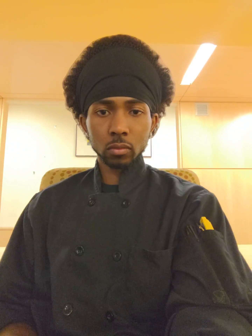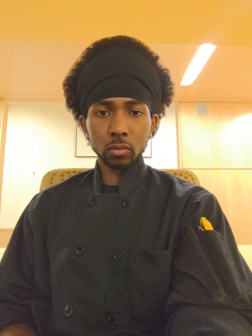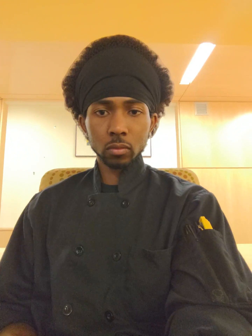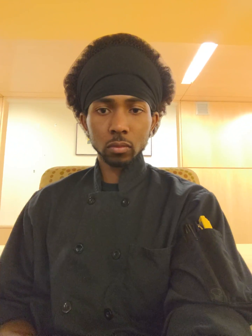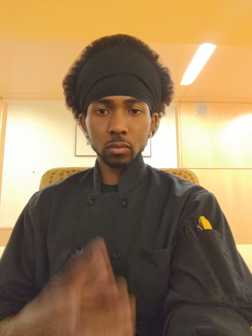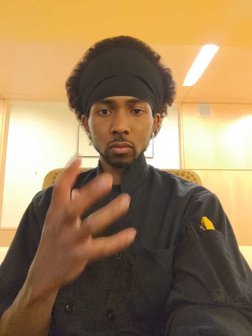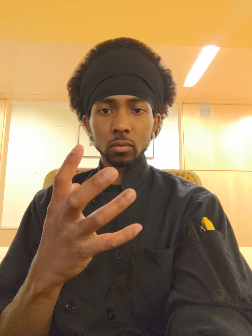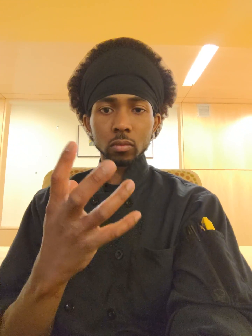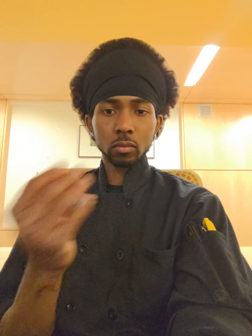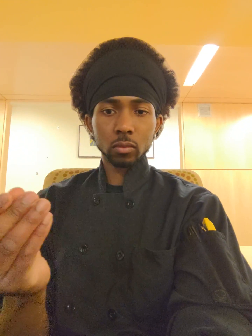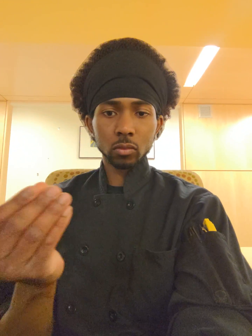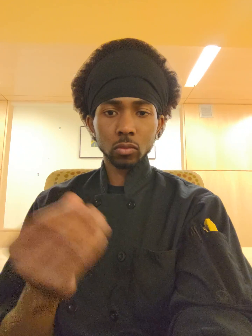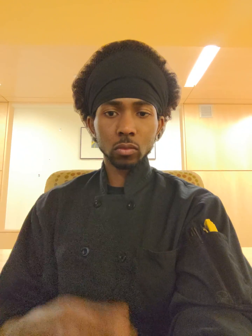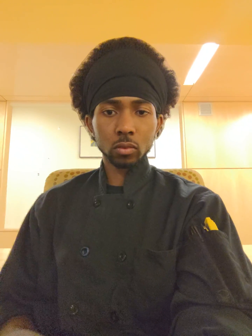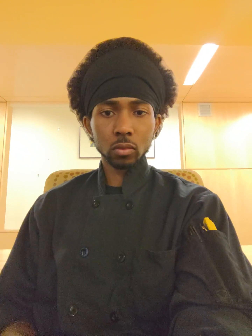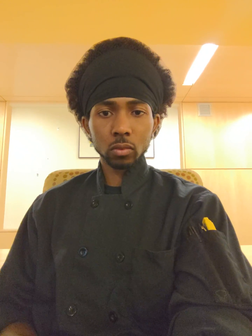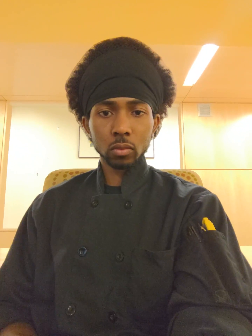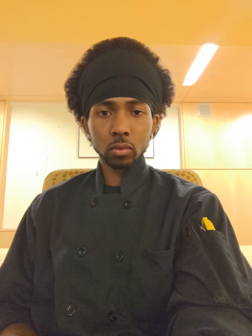got to